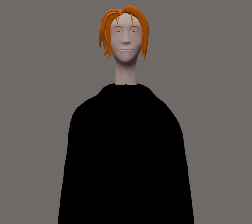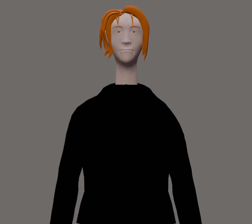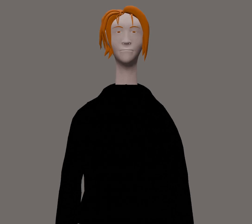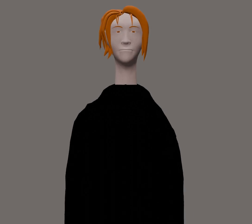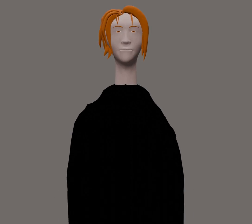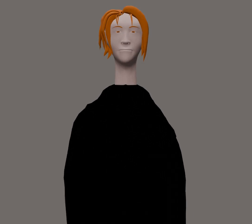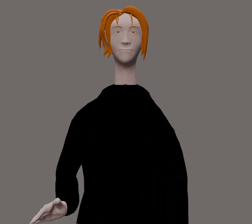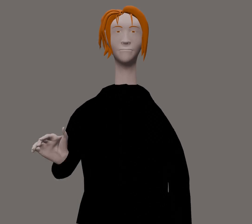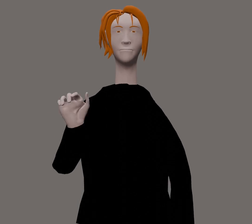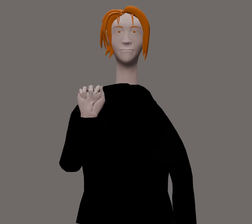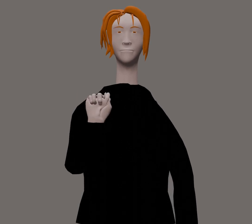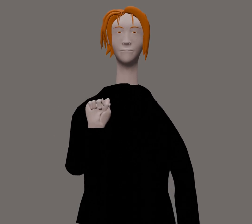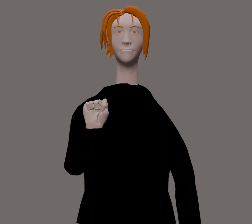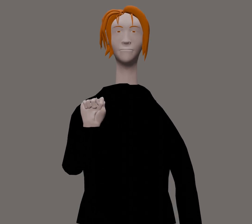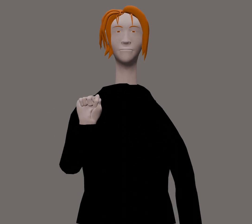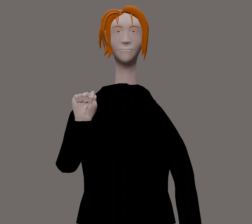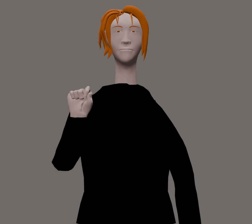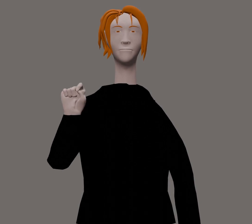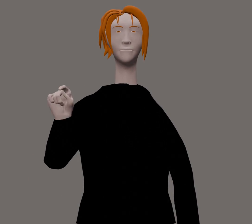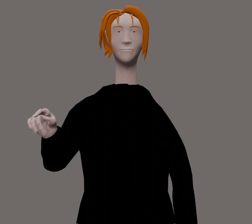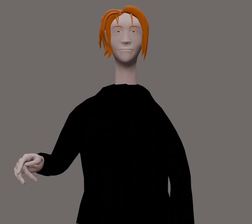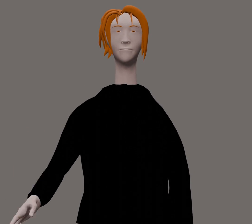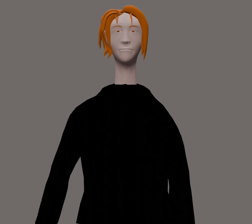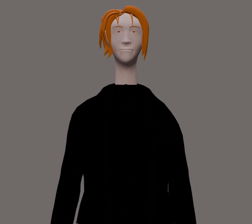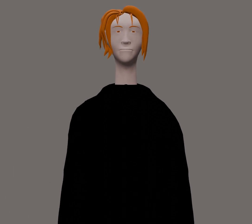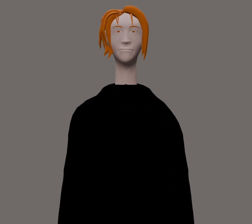T